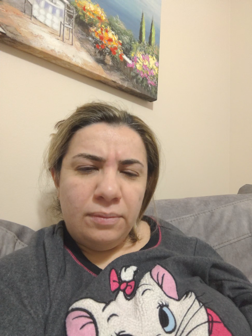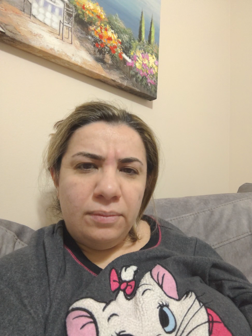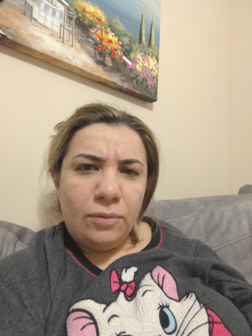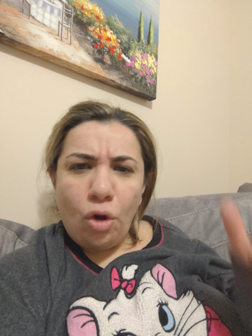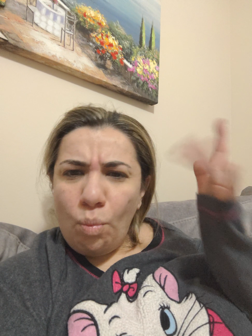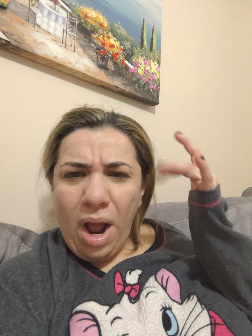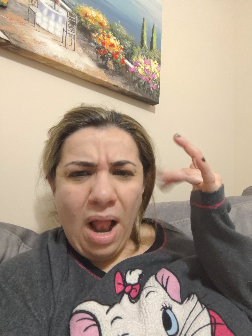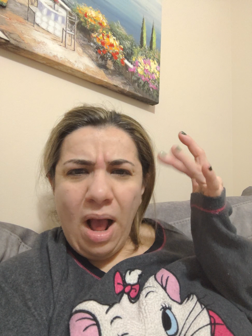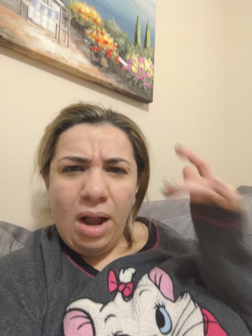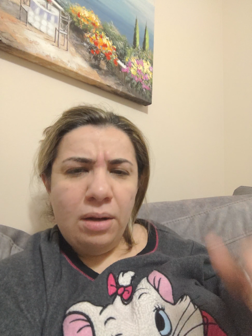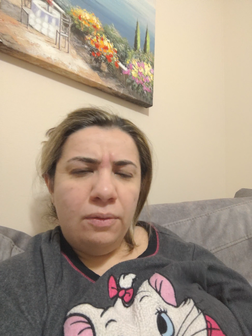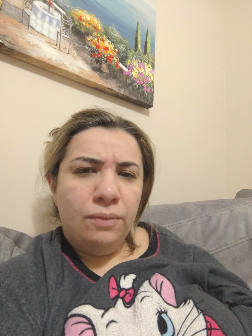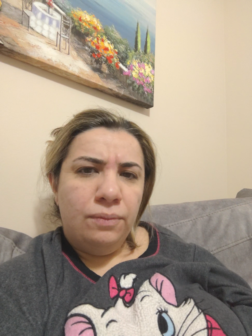why